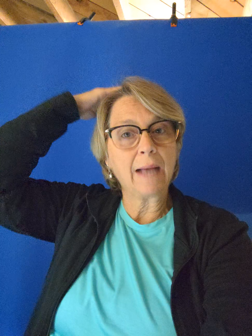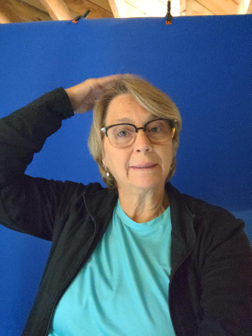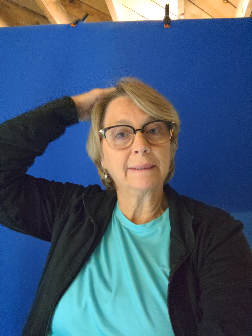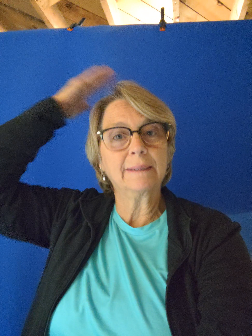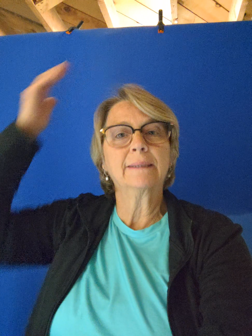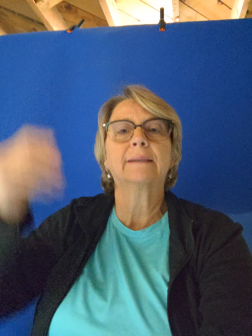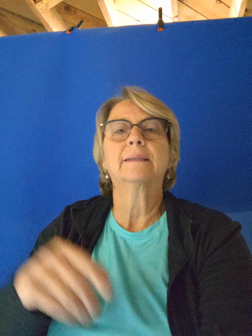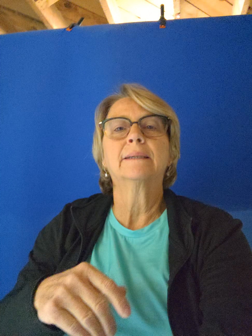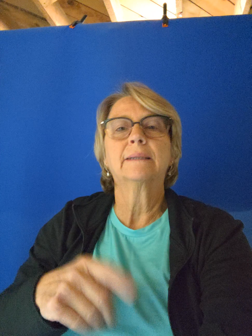hat